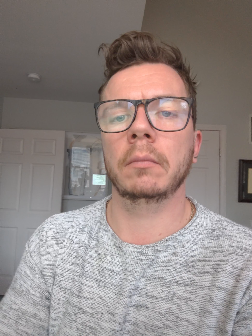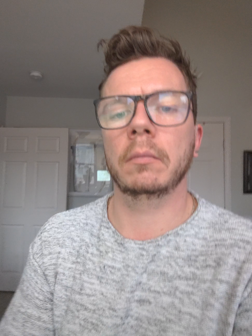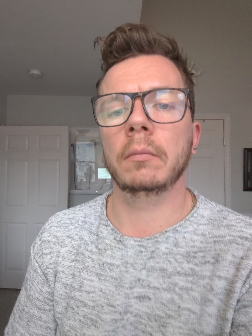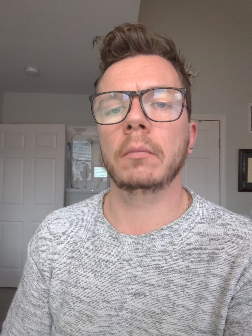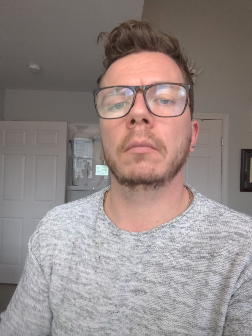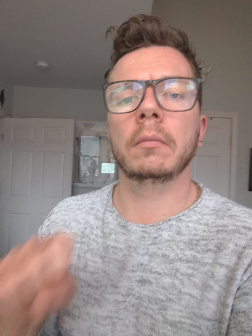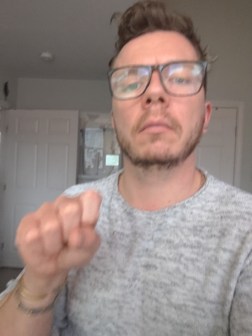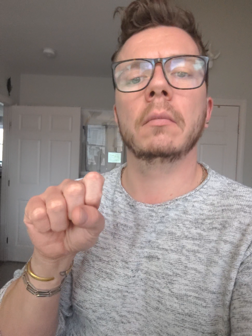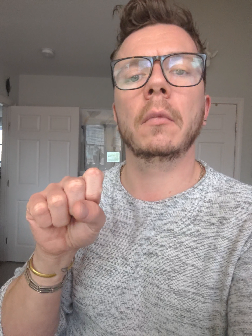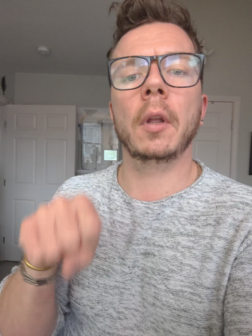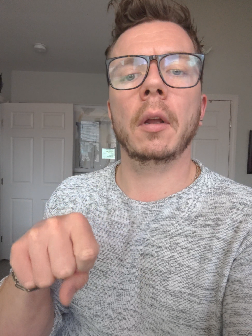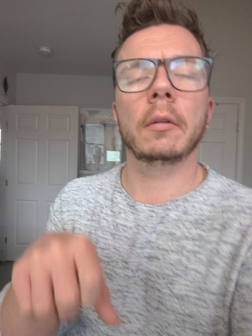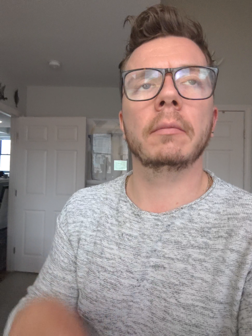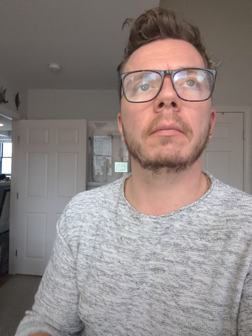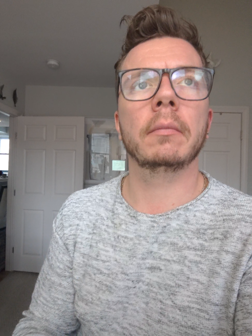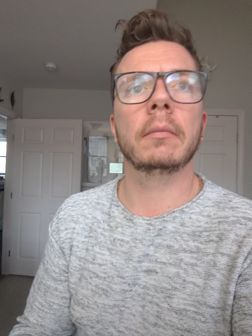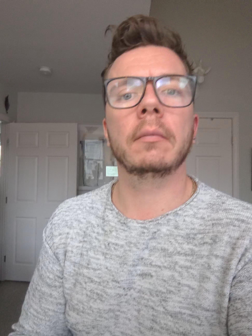can